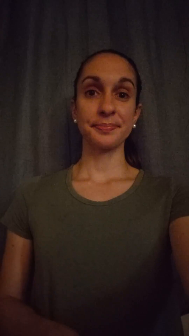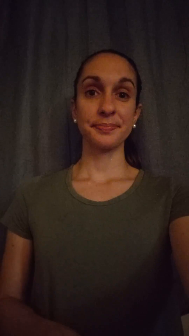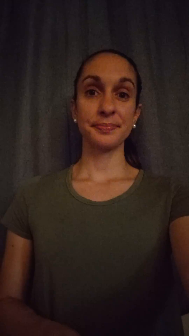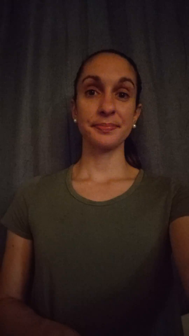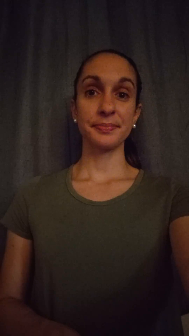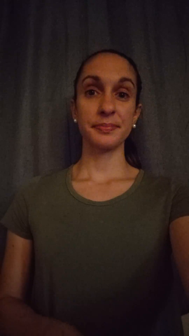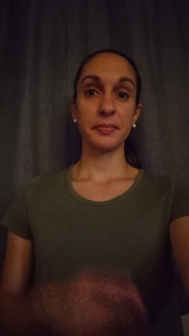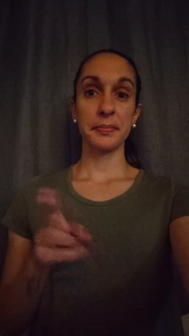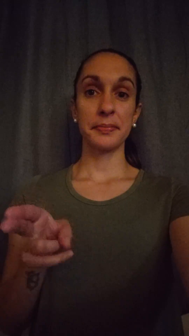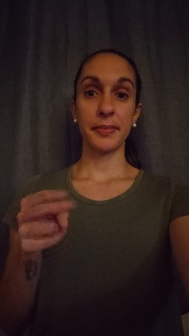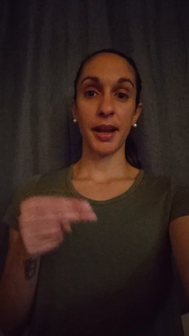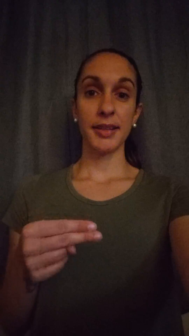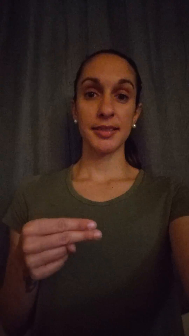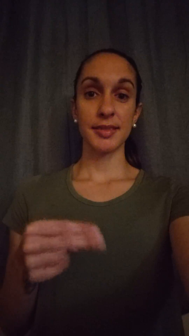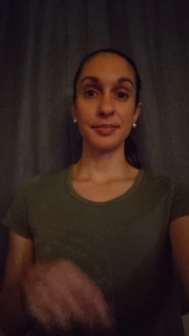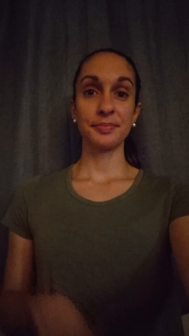belt